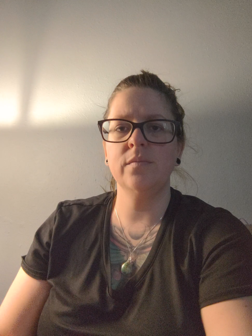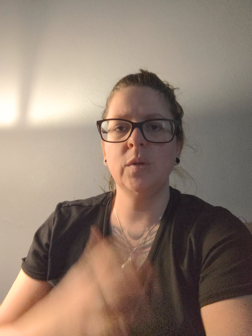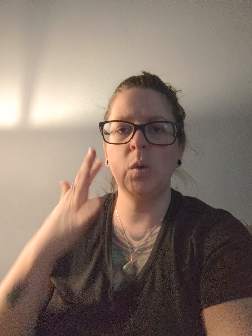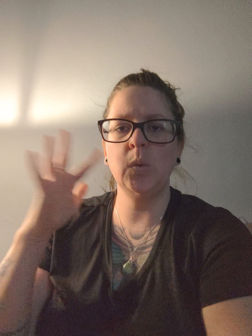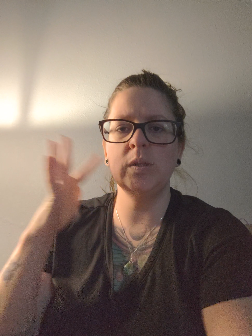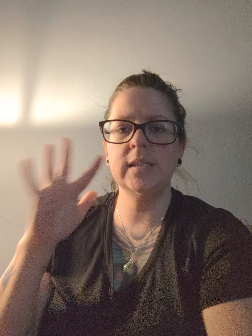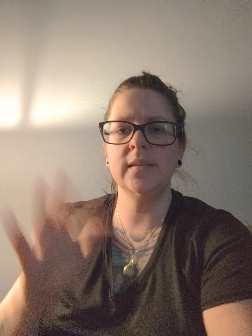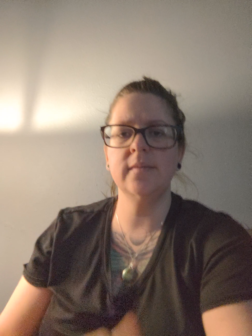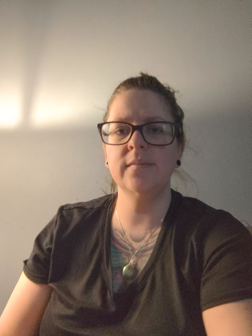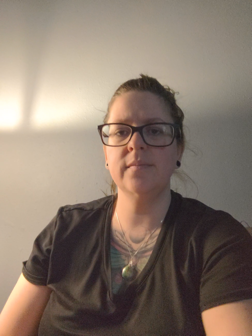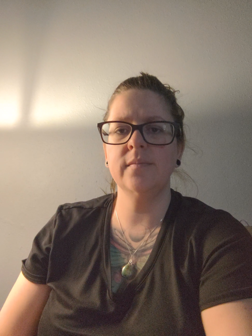noisy